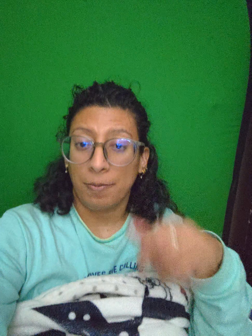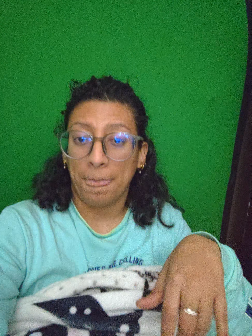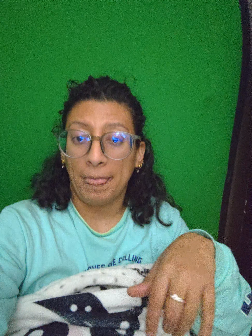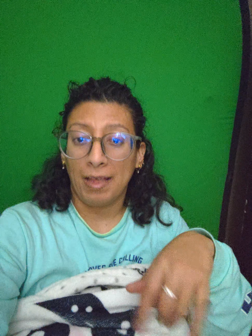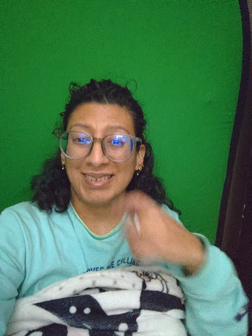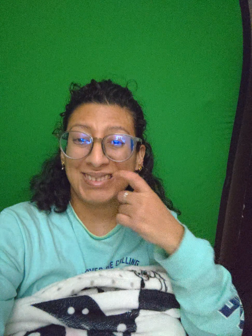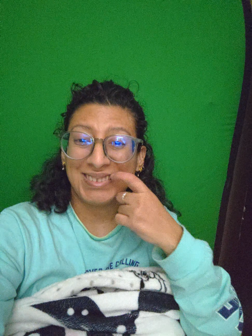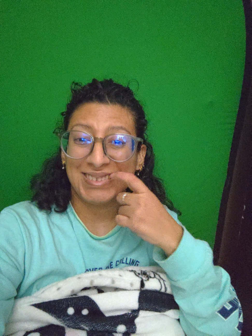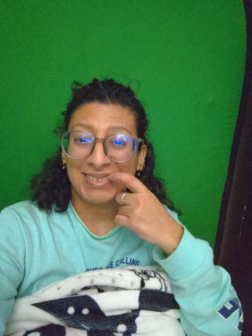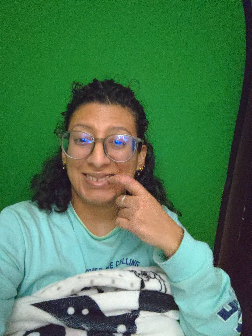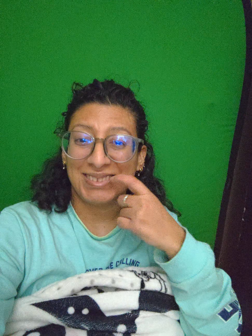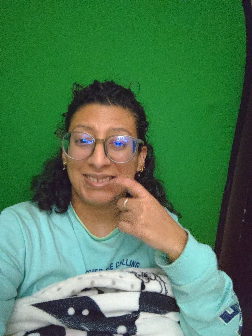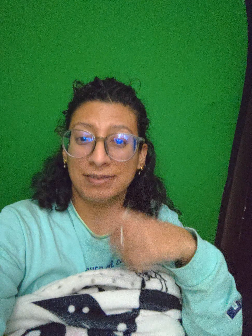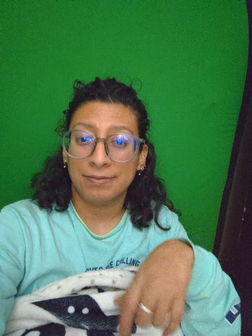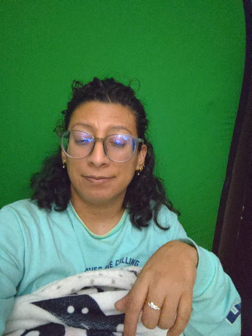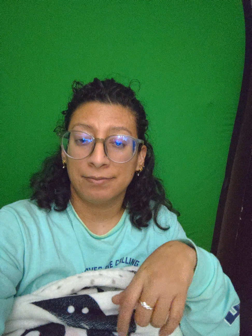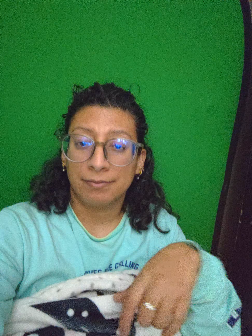window